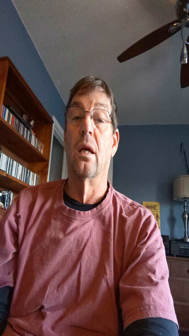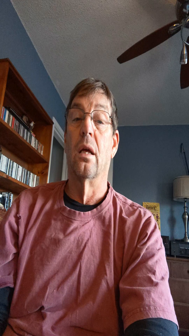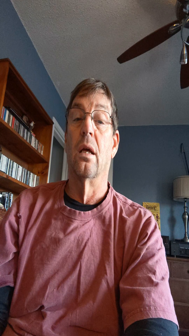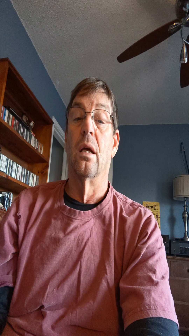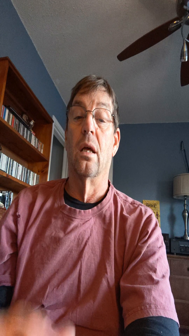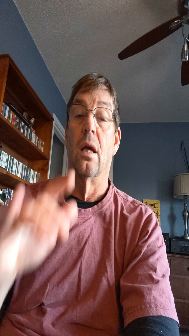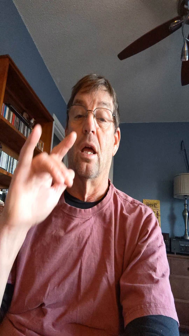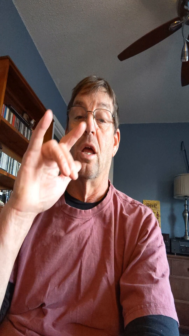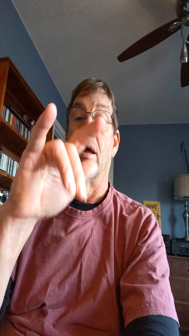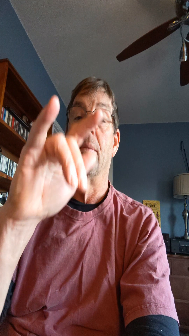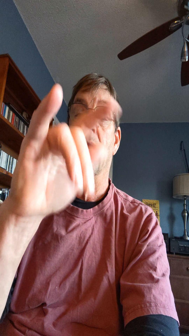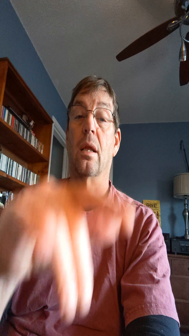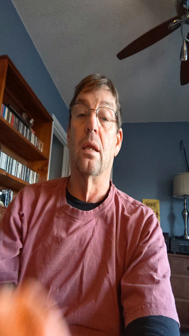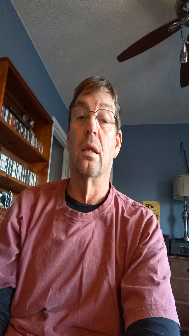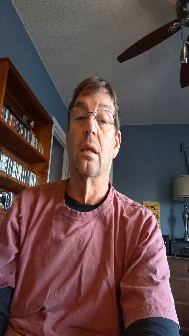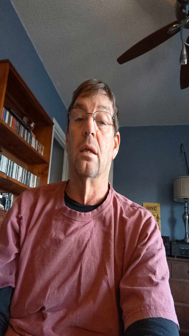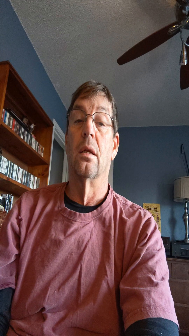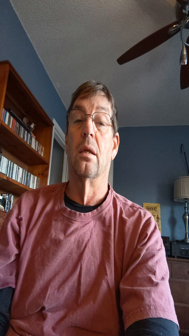airplane